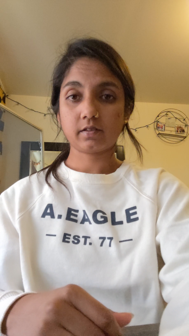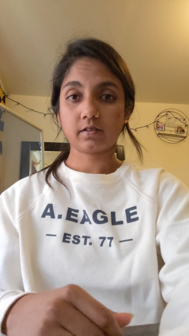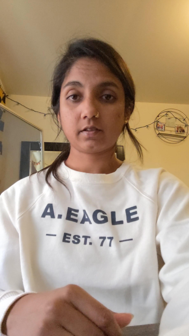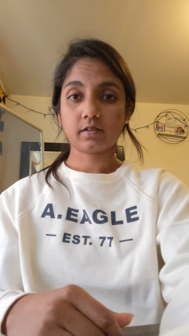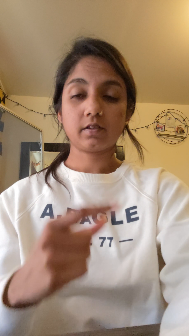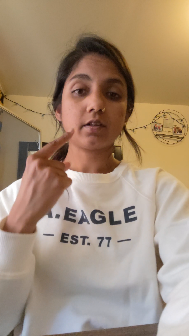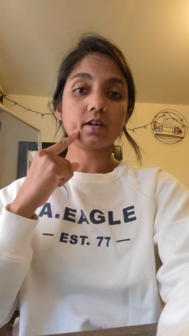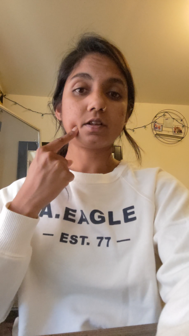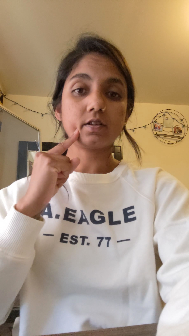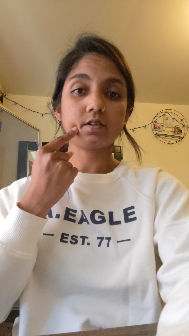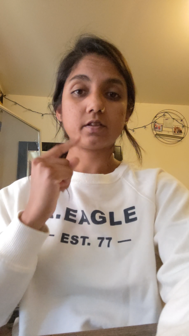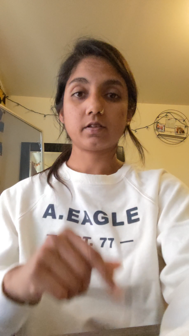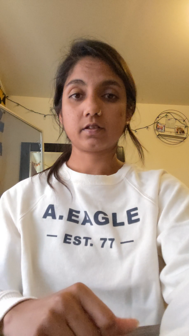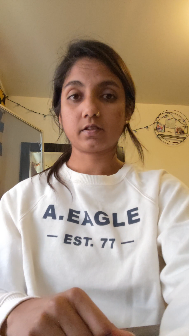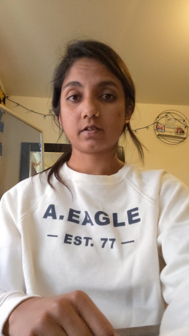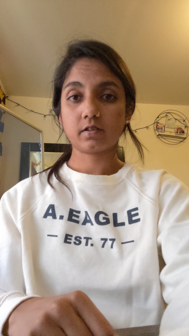candy